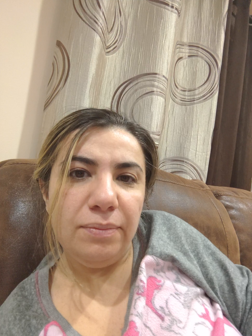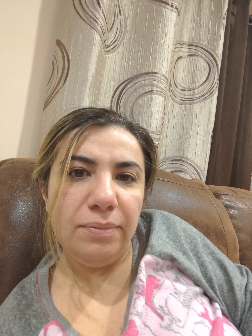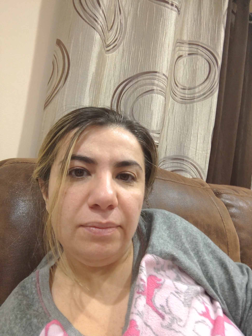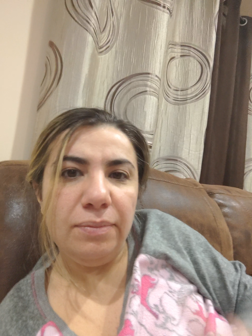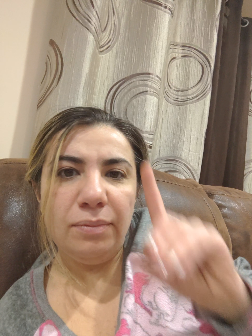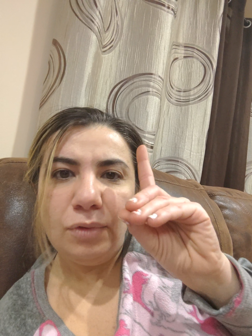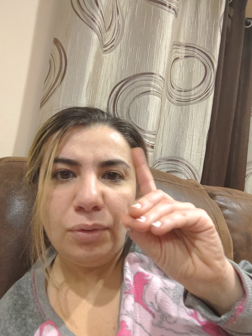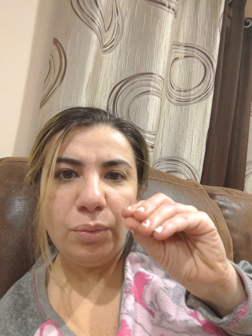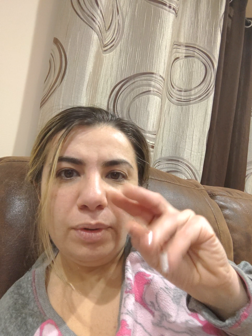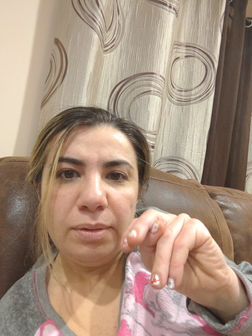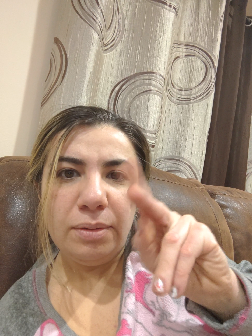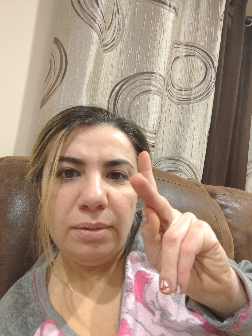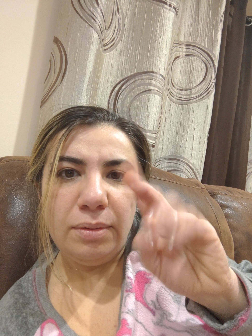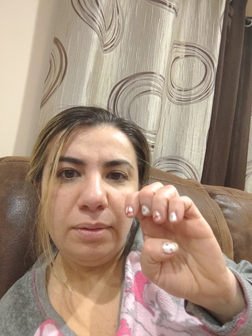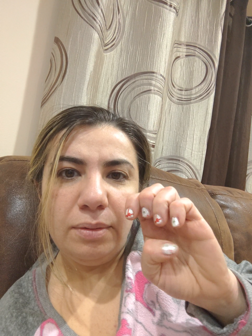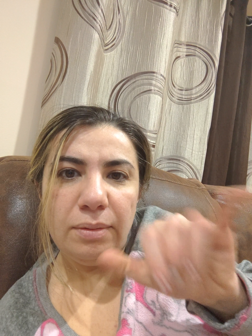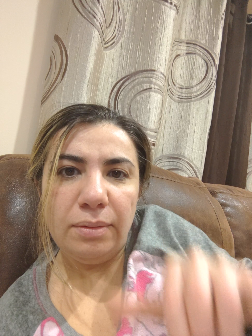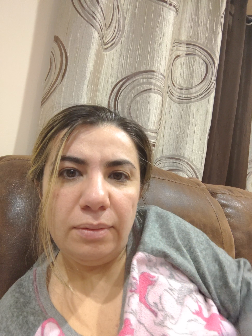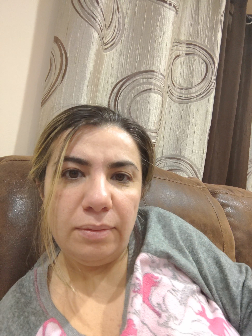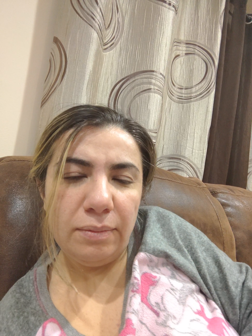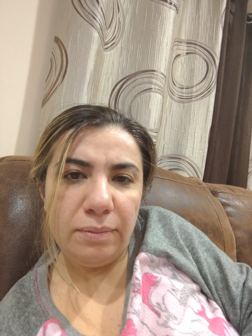donkey